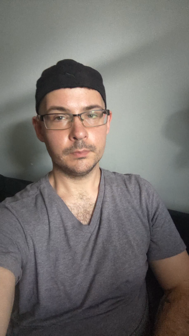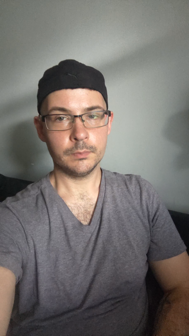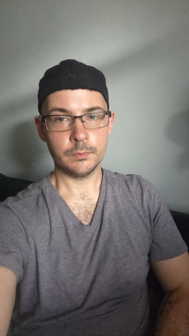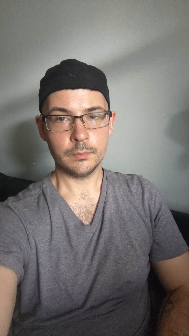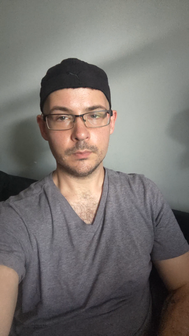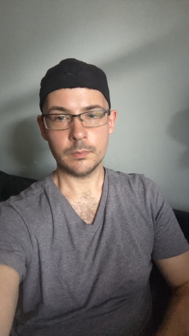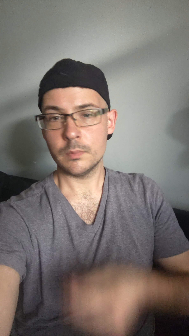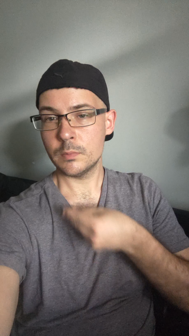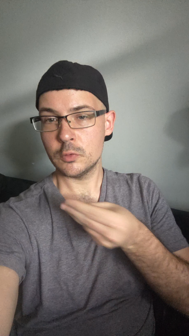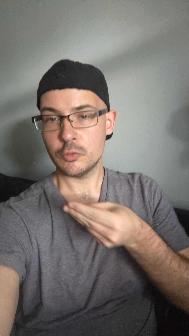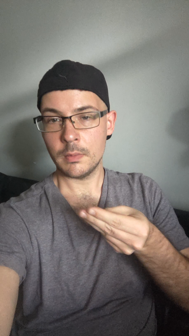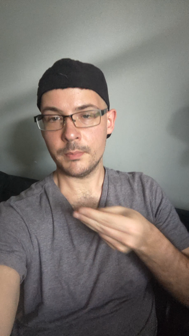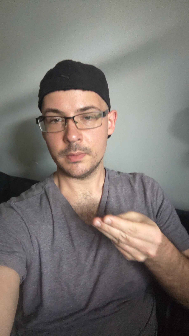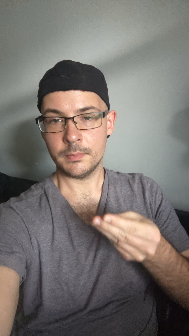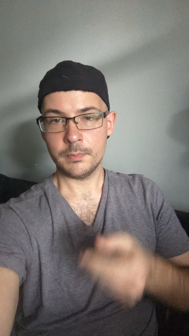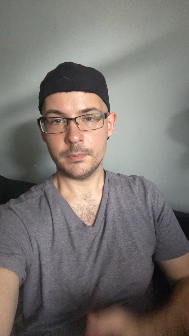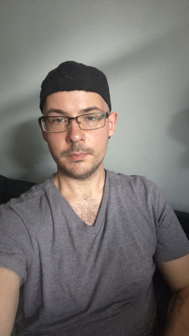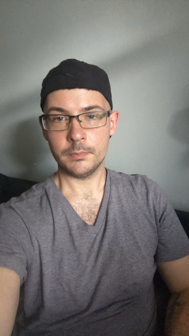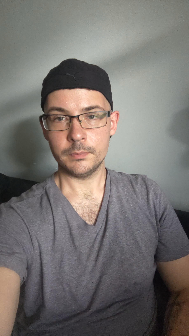shopping